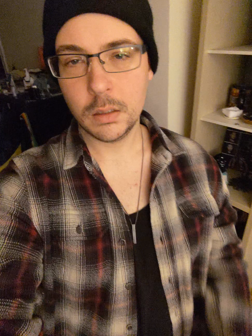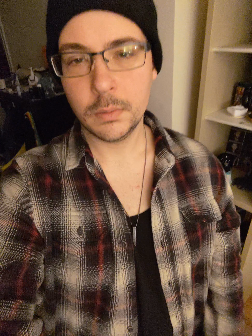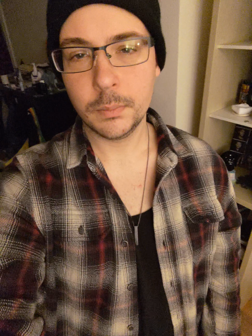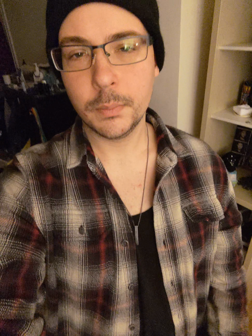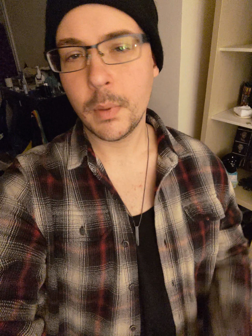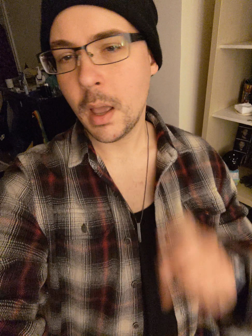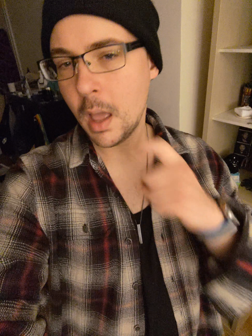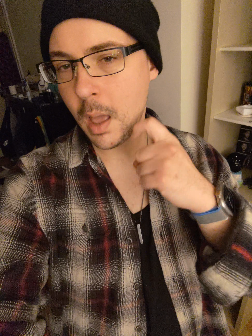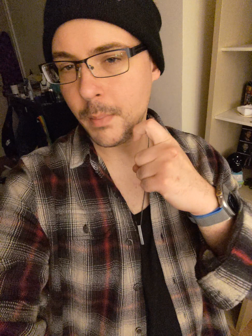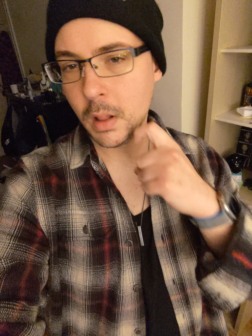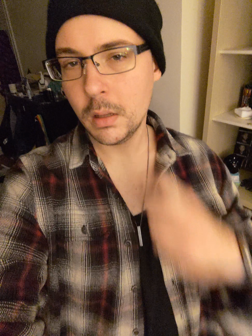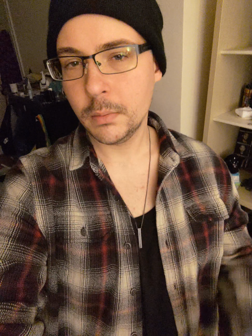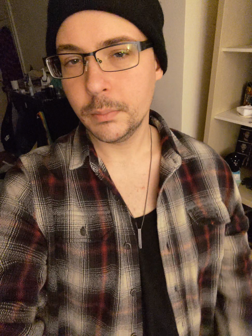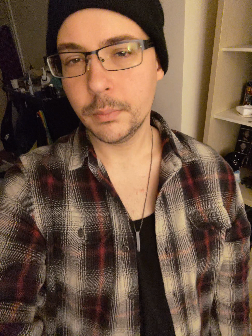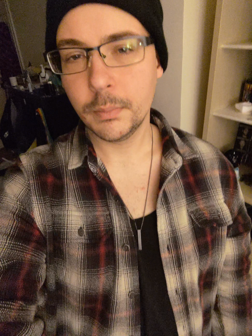apple